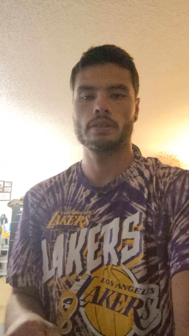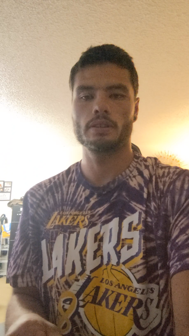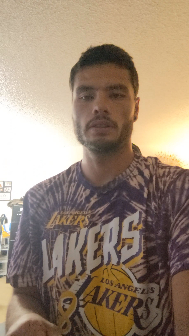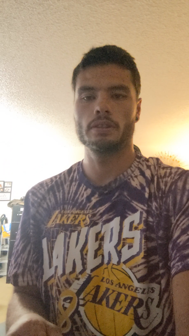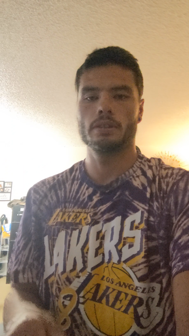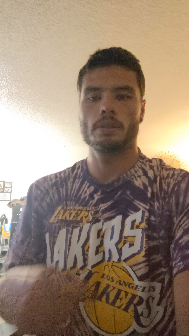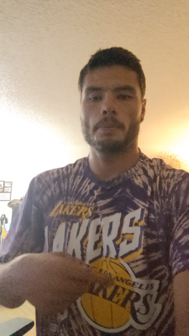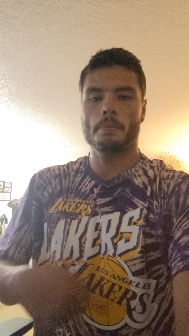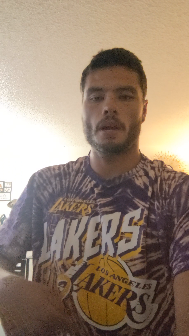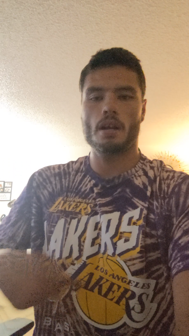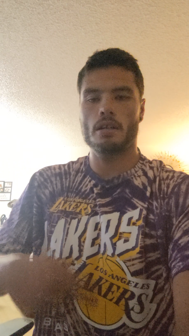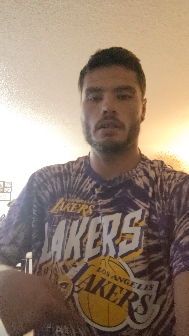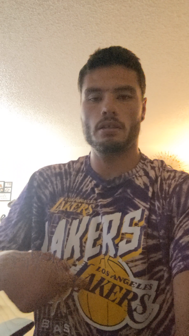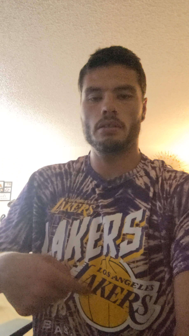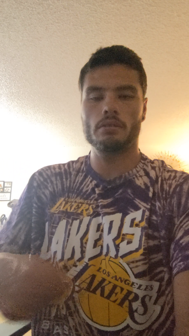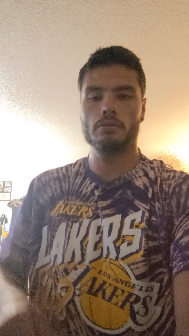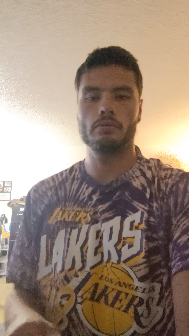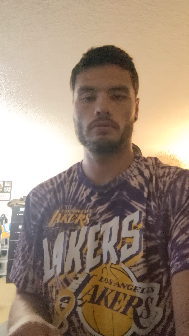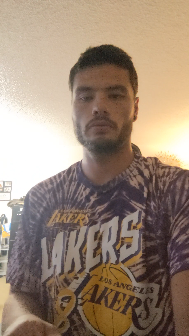belly button